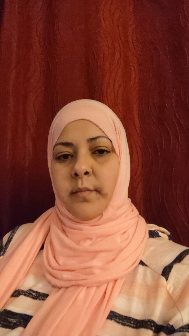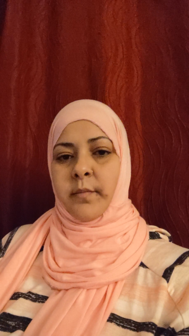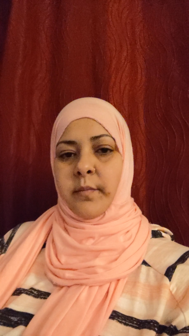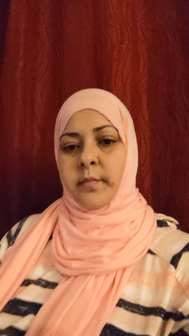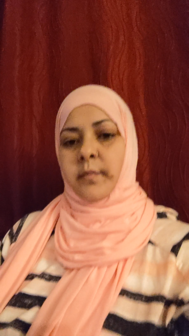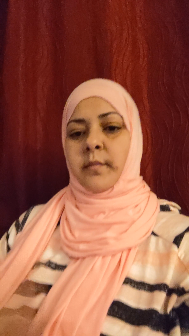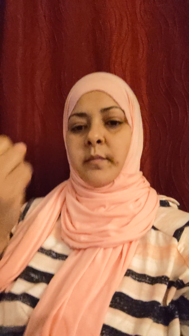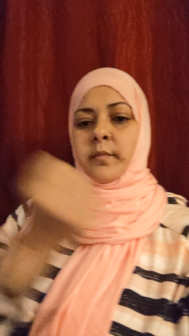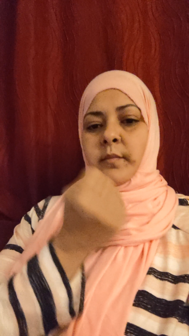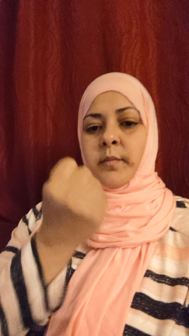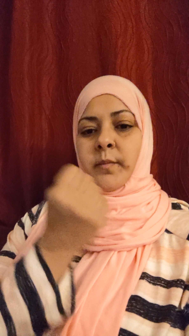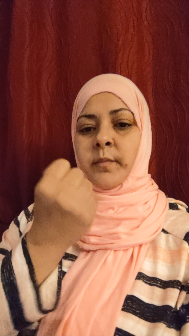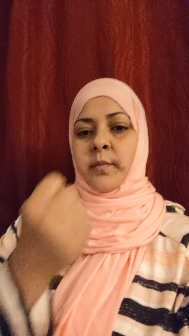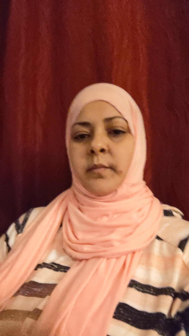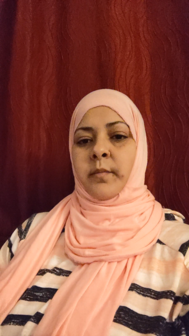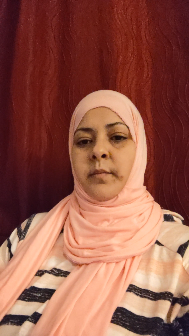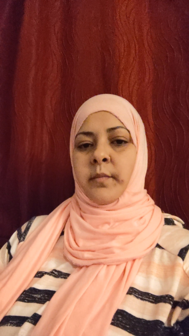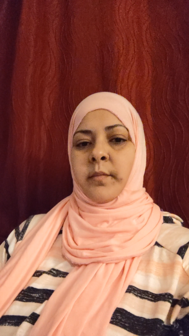hold